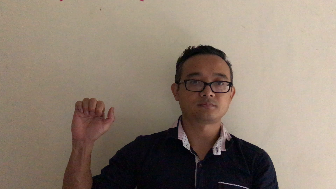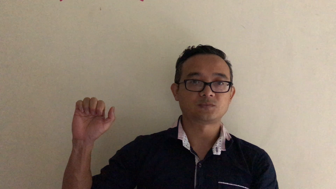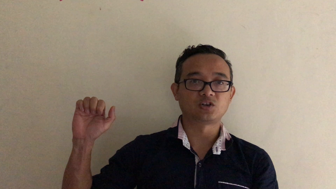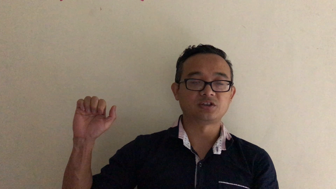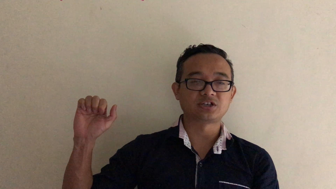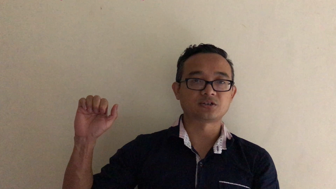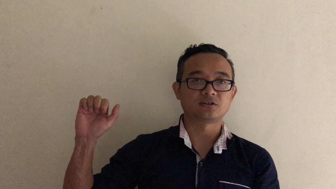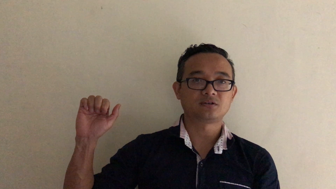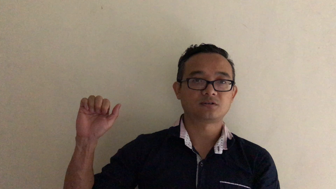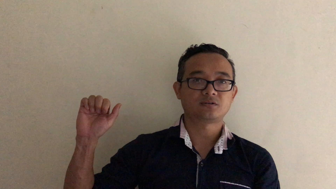स